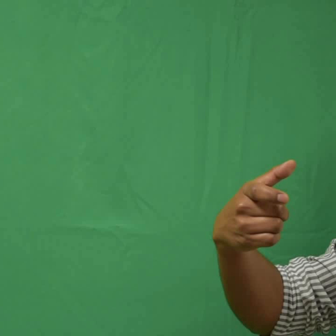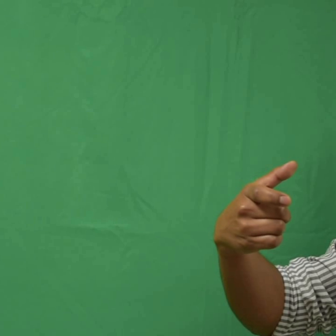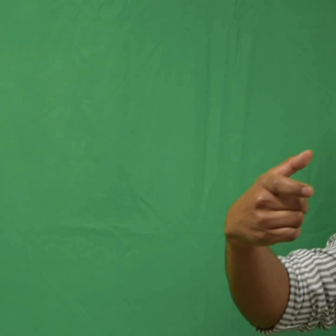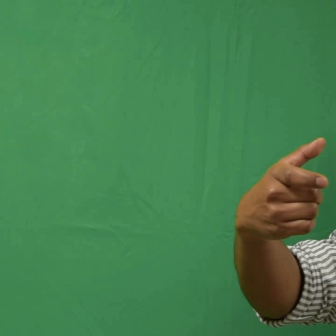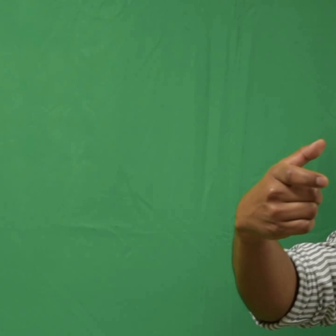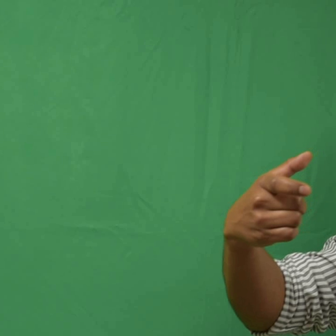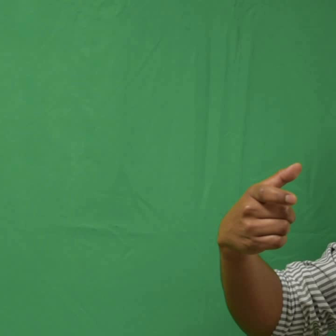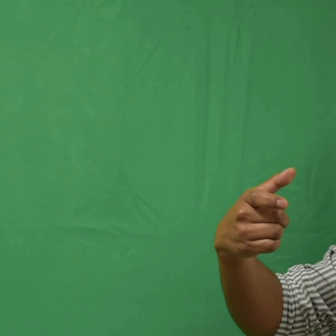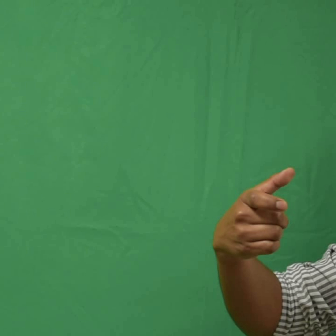X